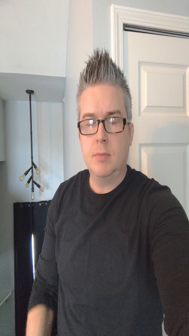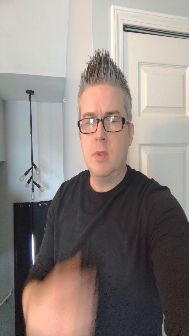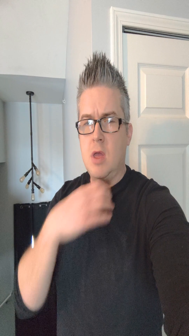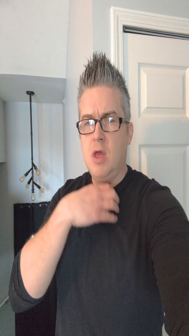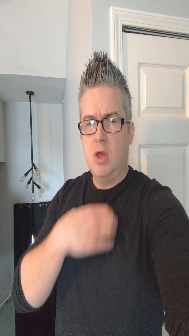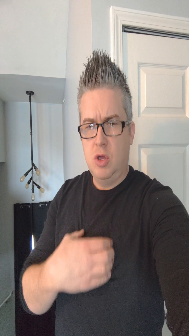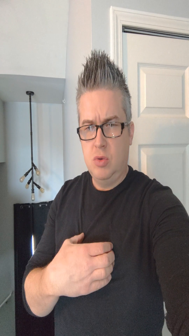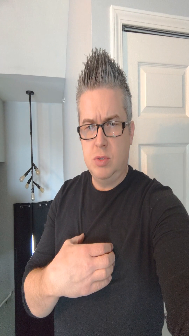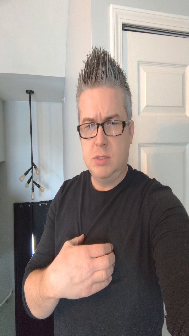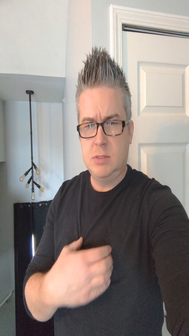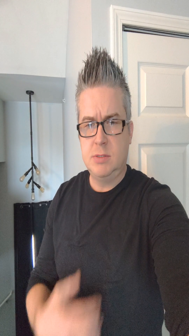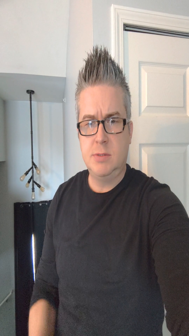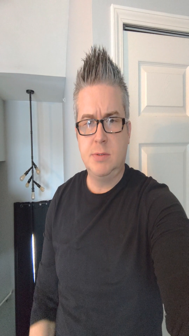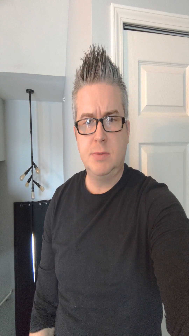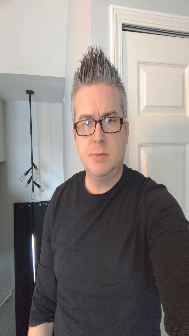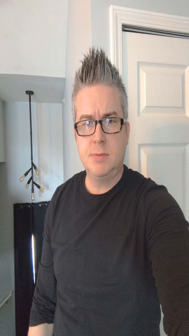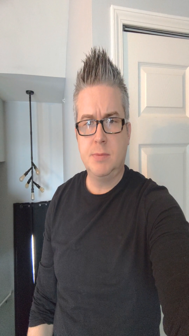hungry